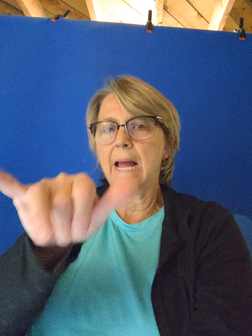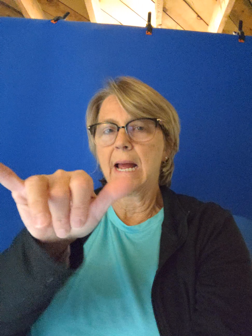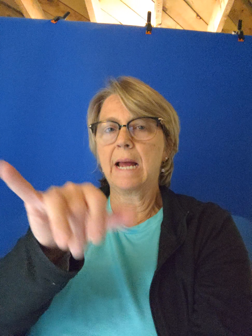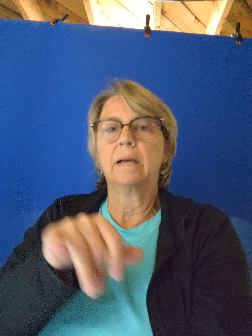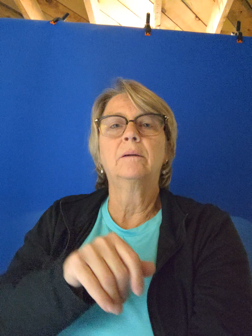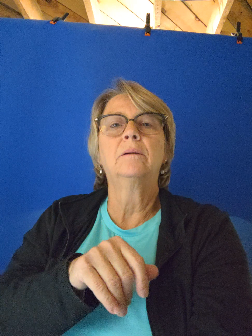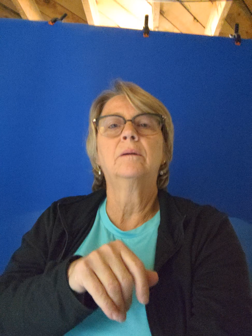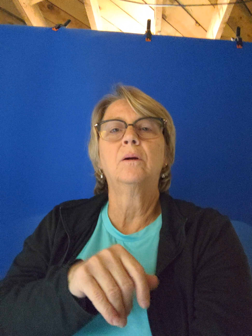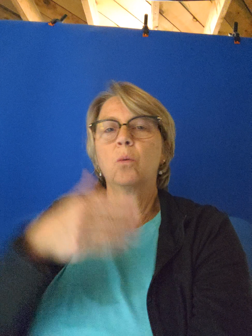stay